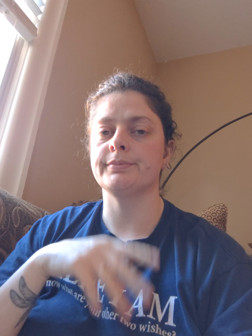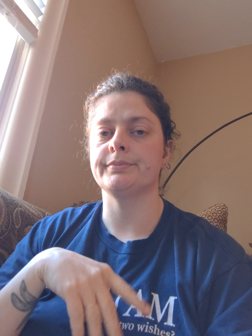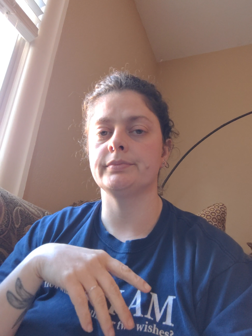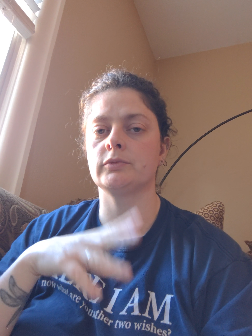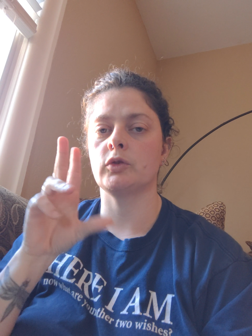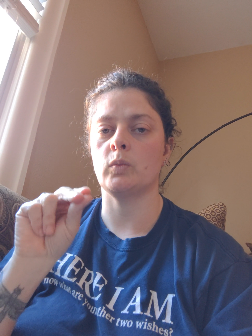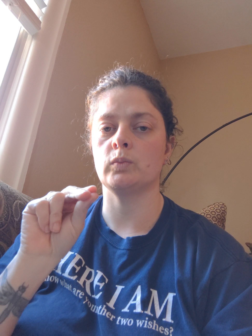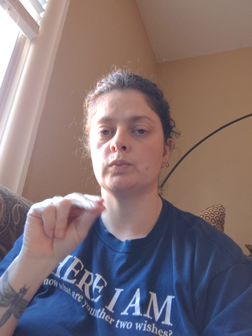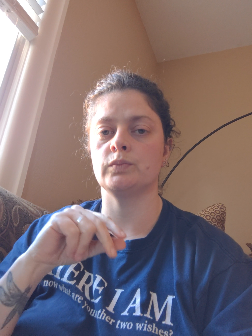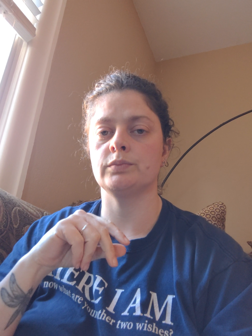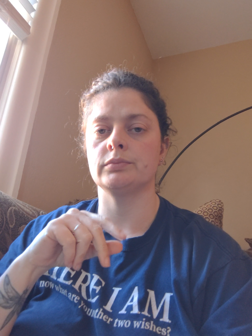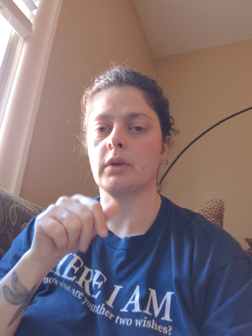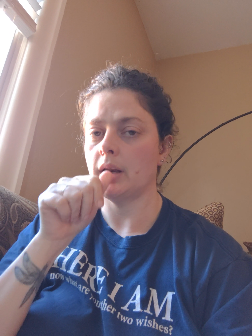no